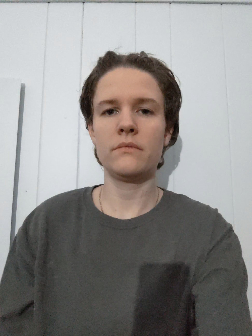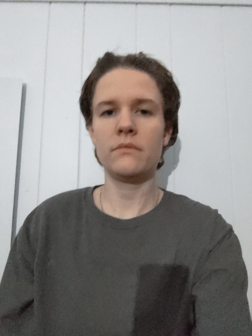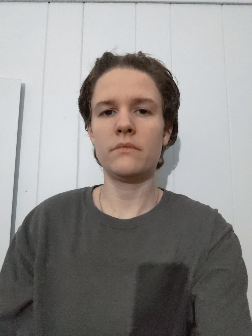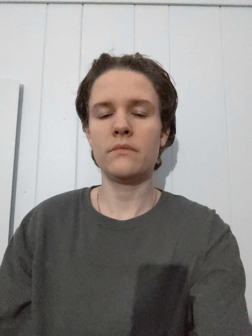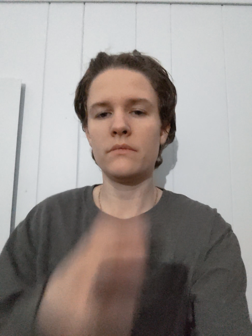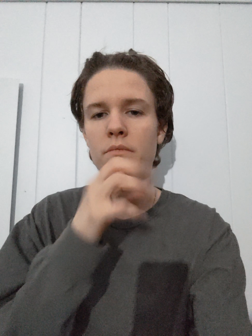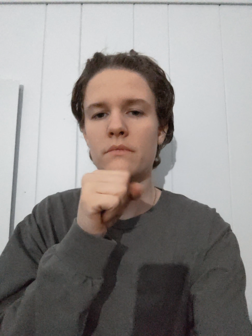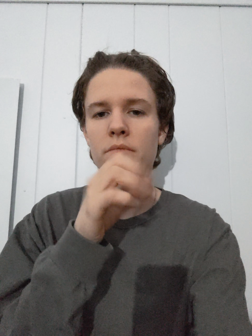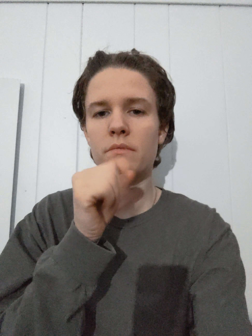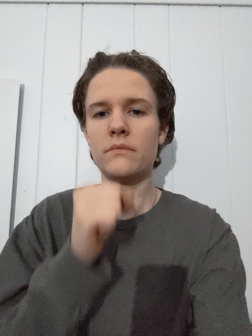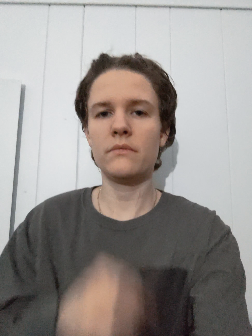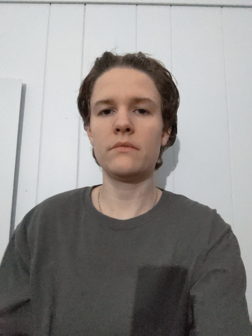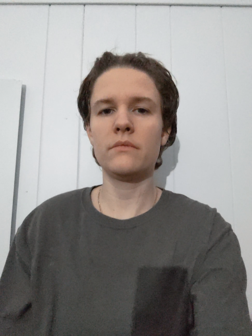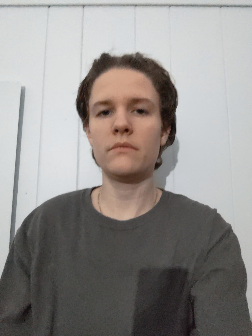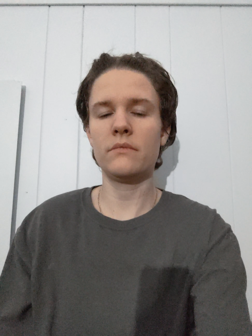orange